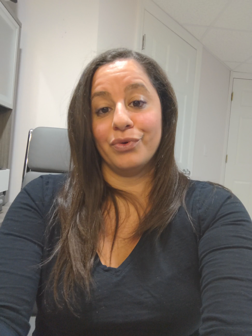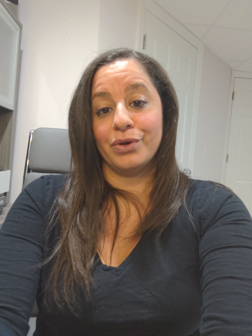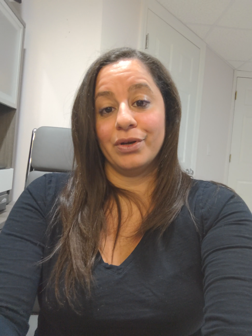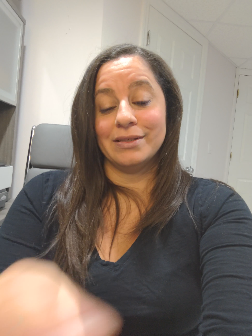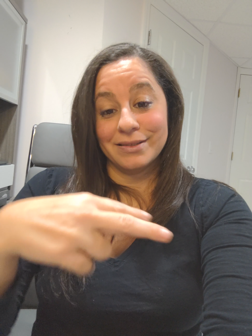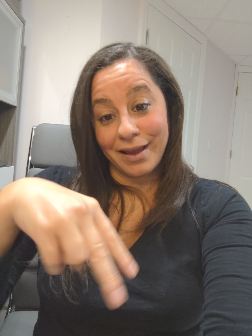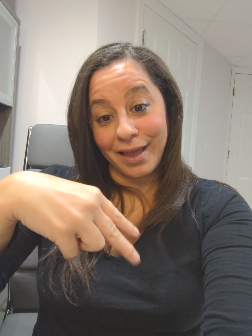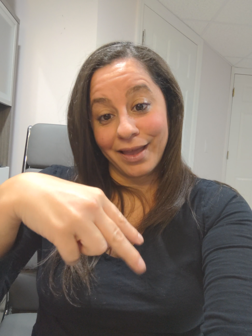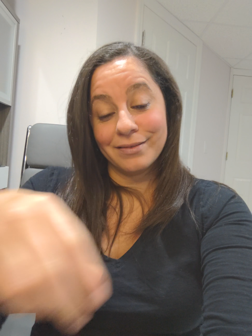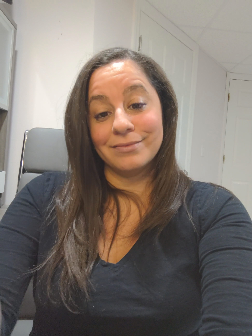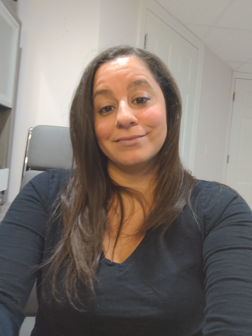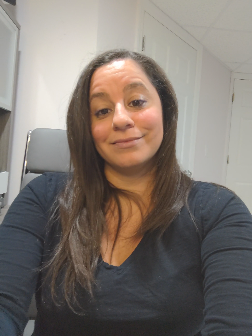dance